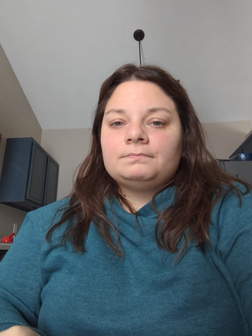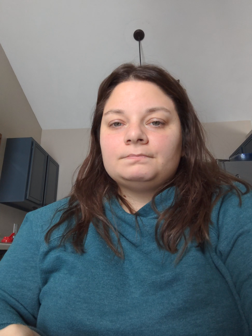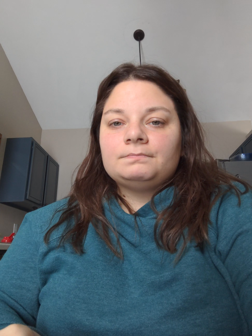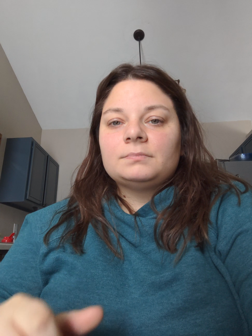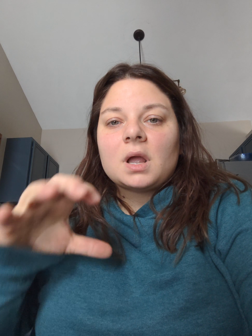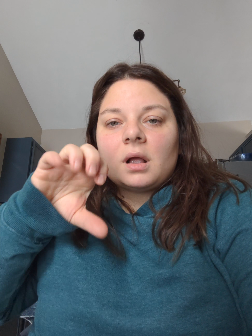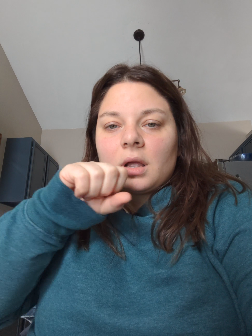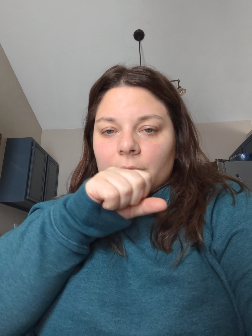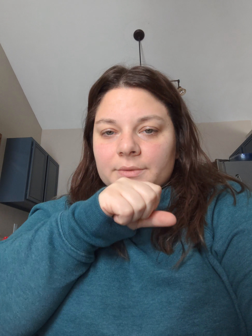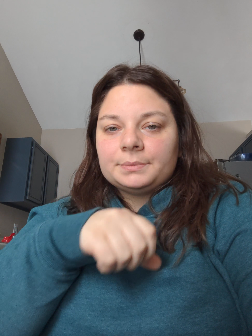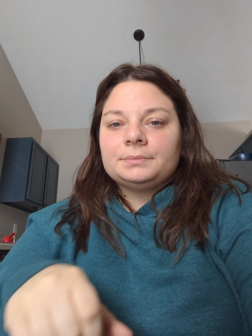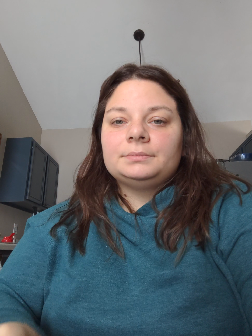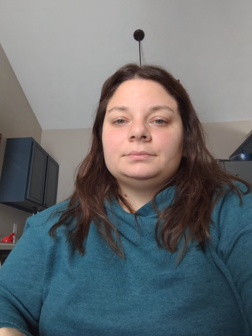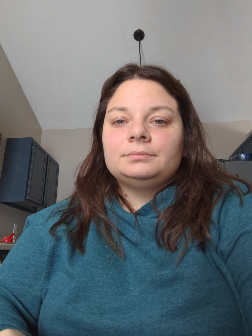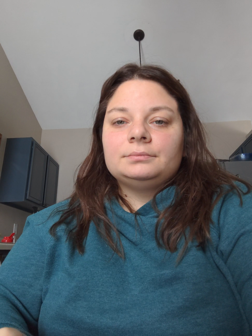carrot